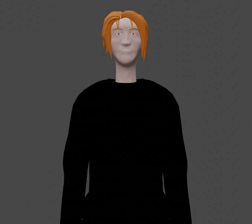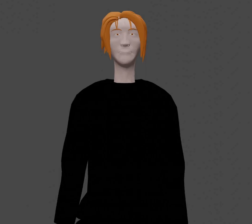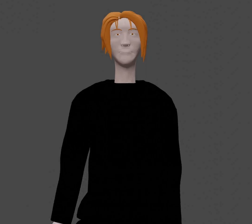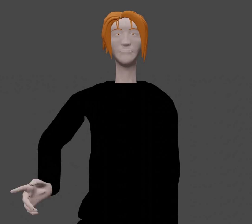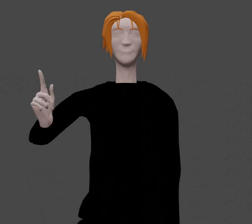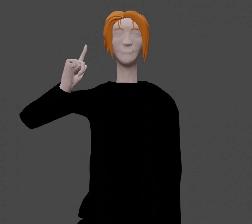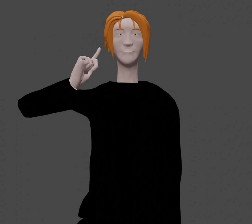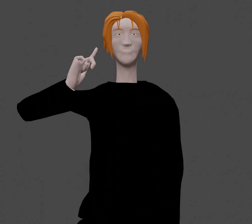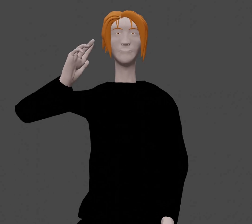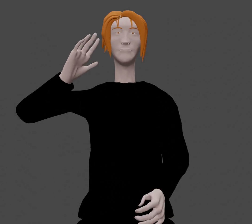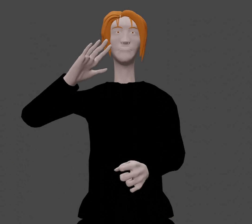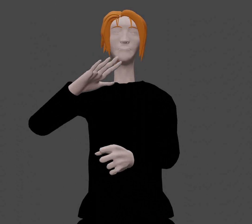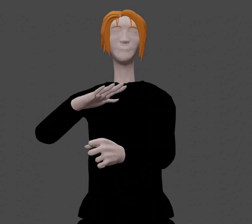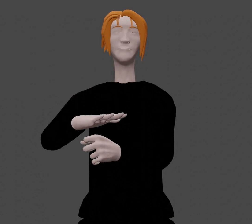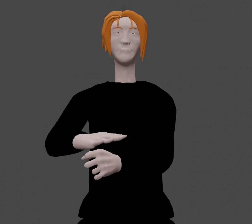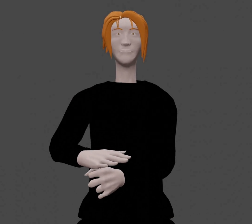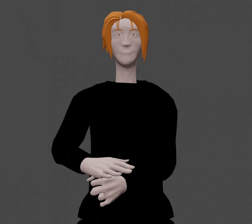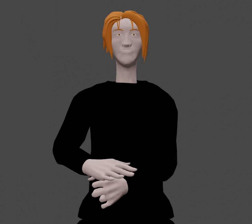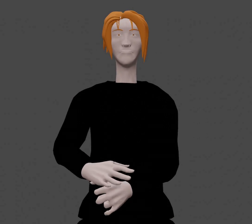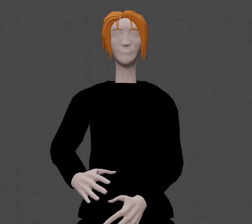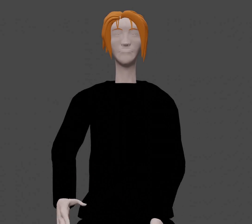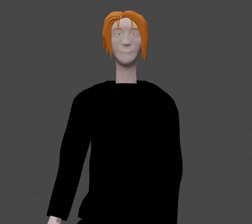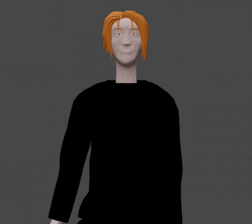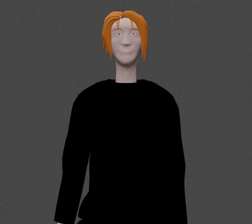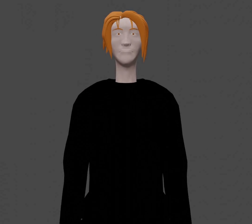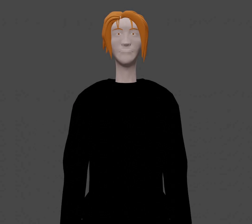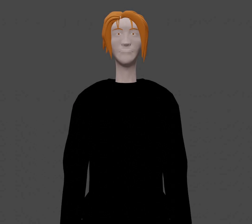Audism